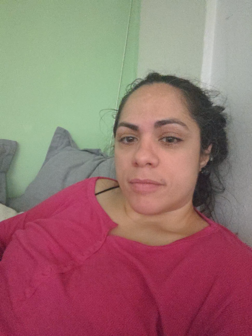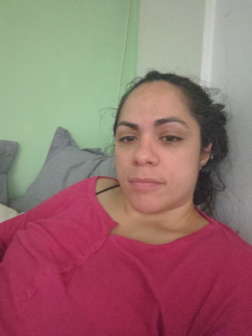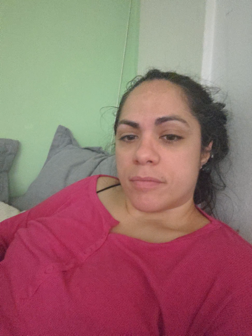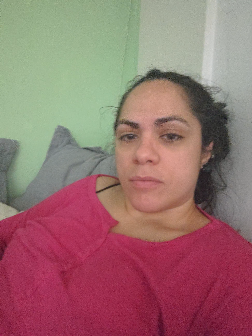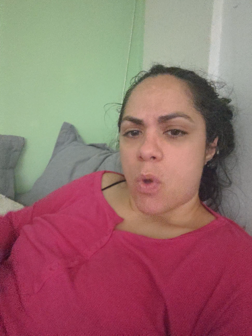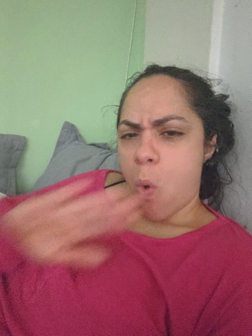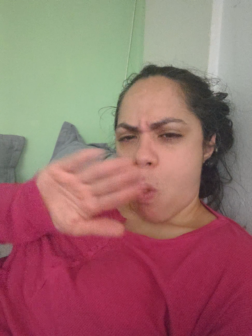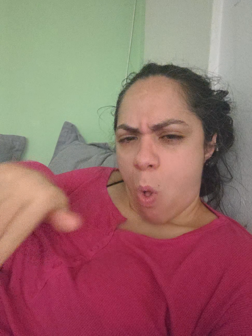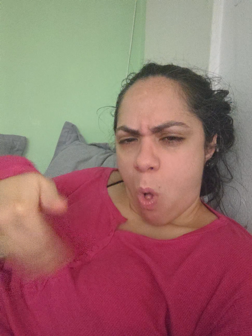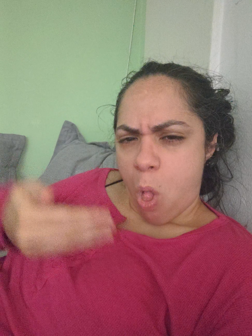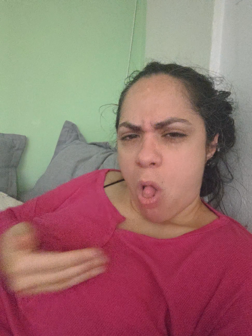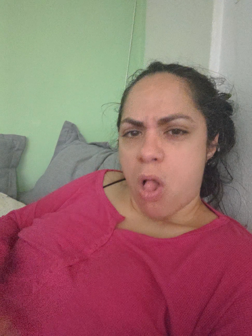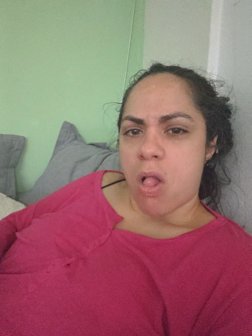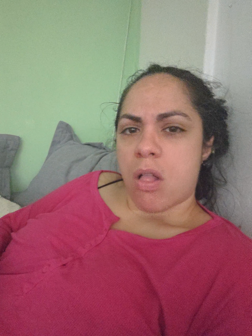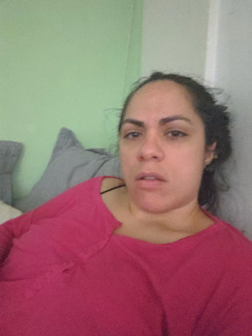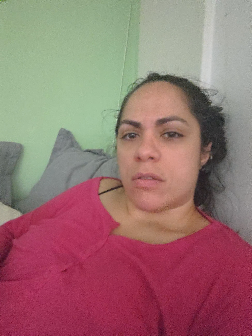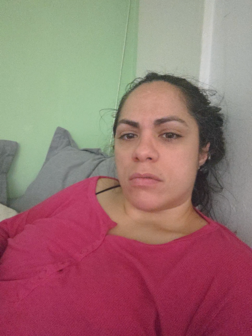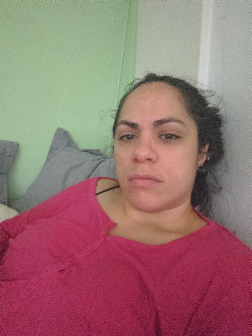all